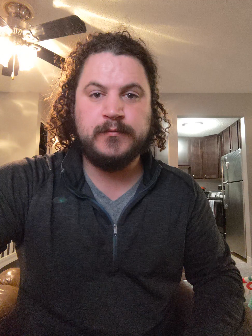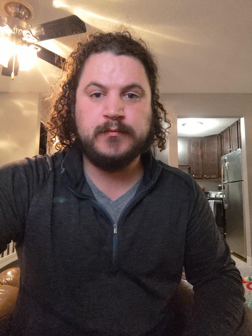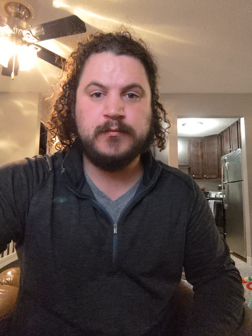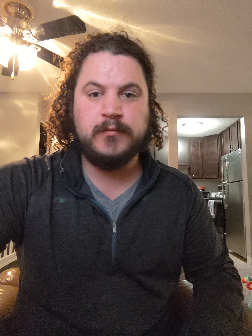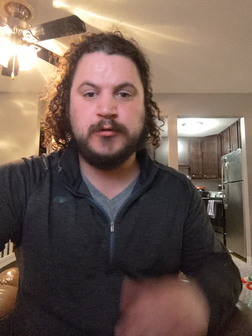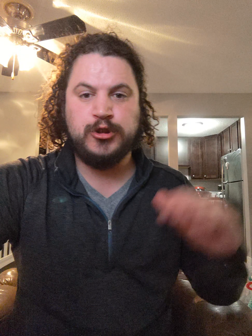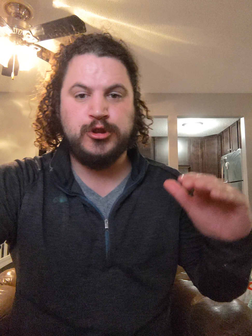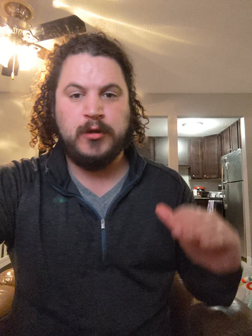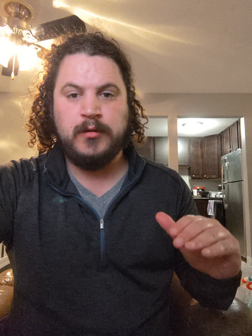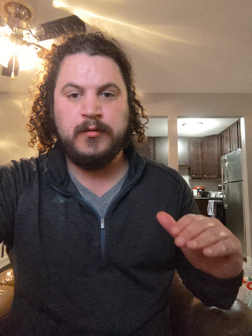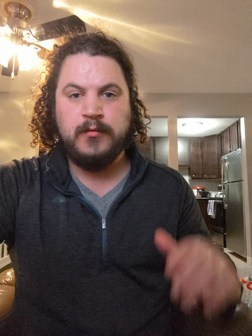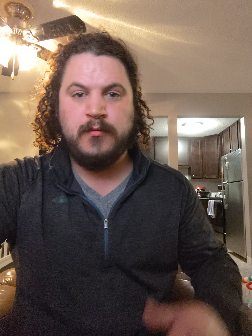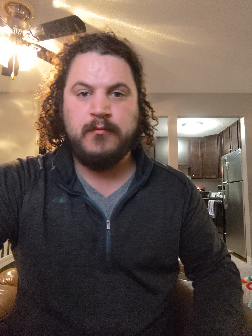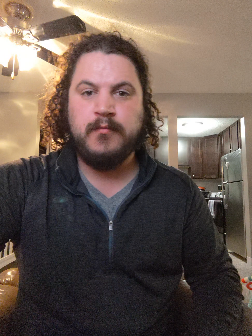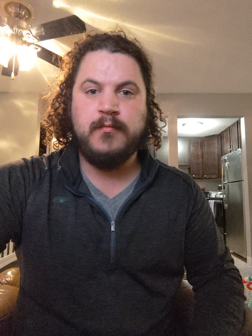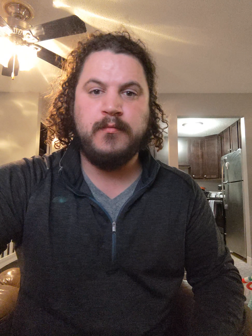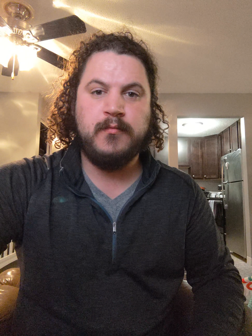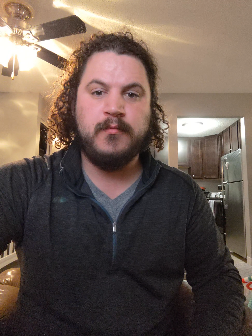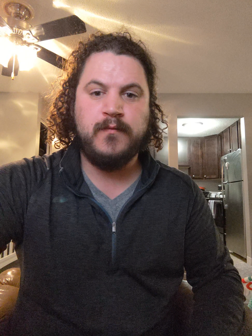child